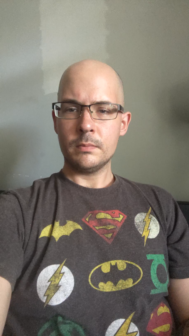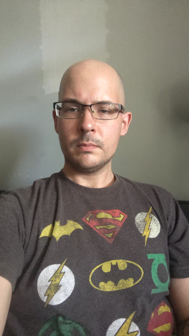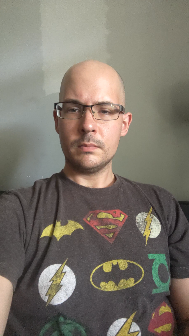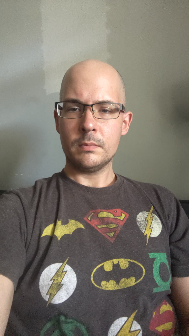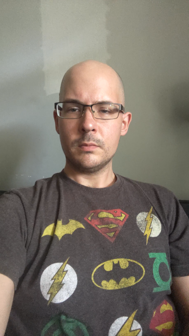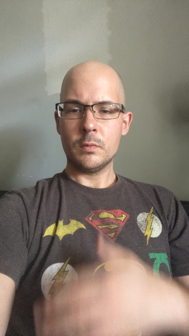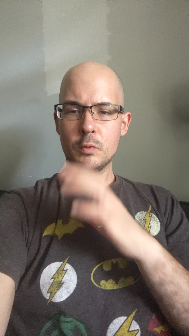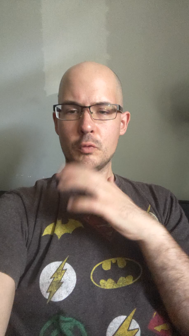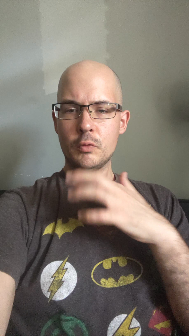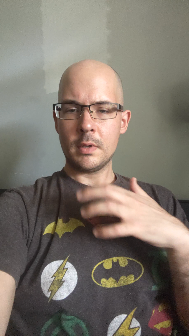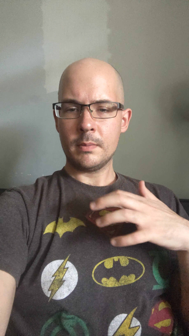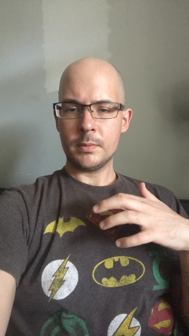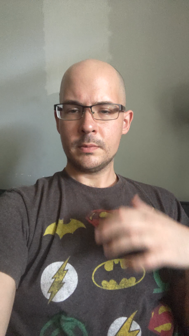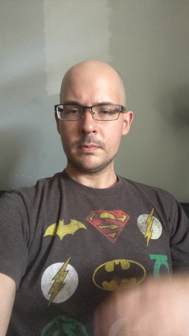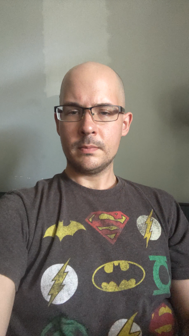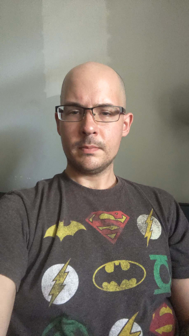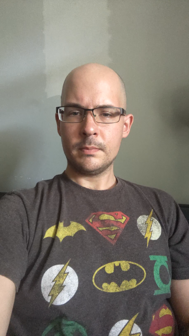grapes